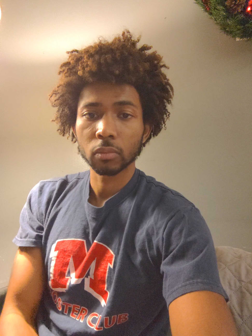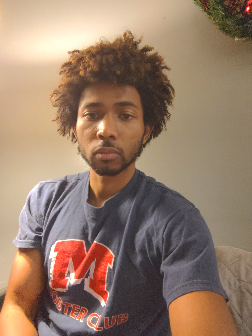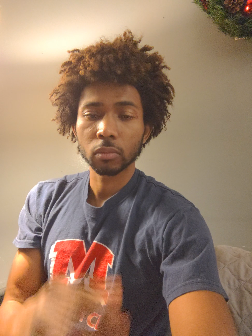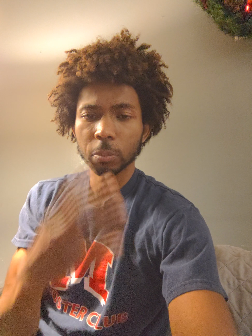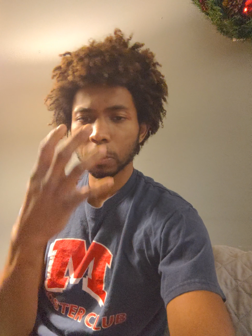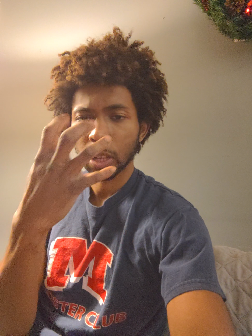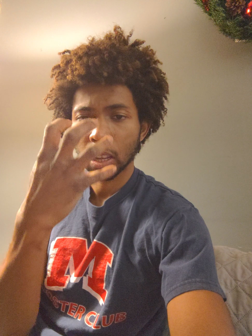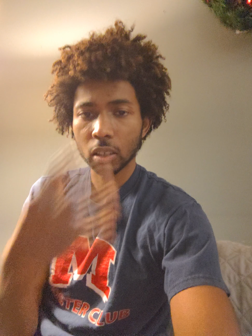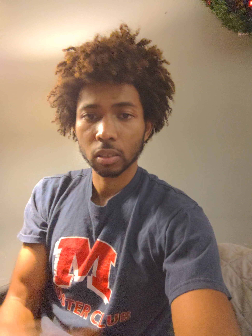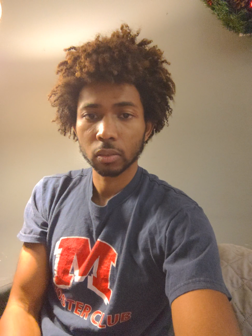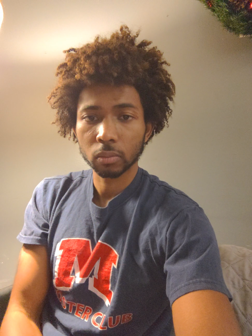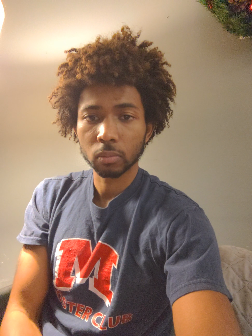mad